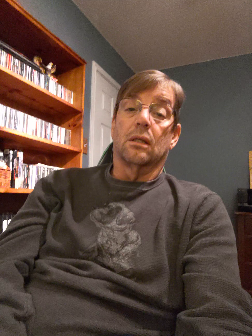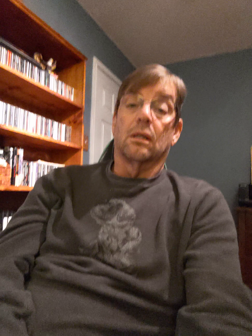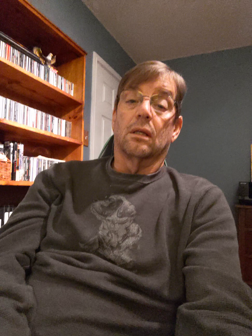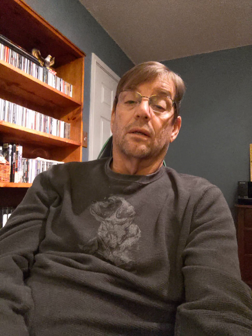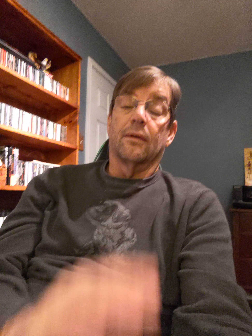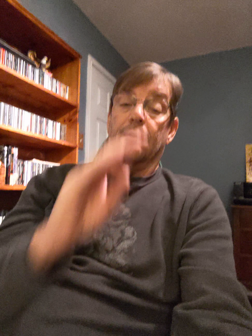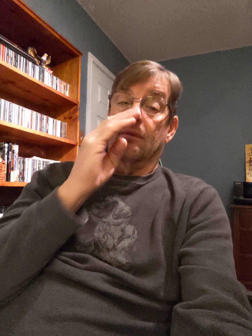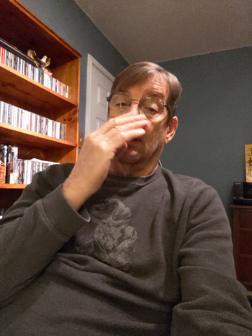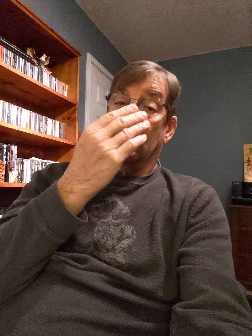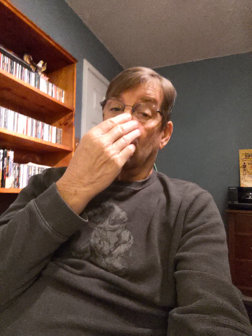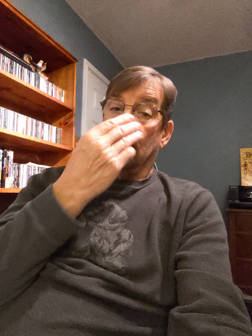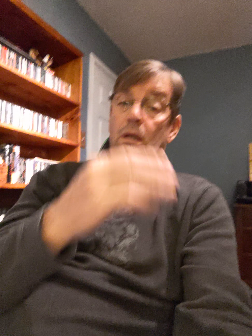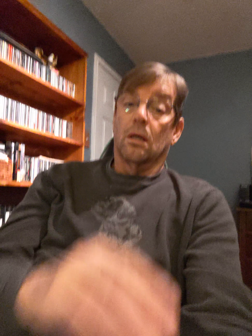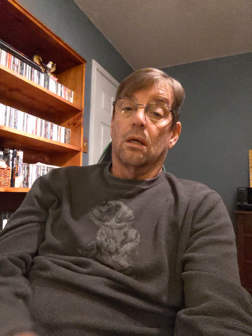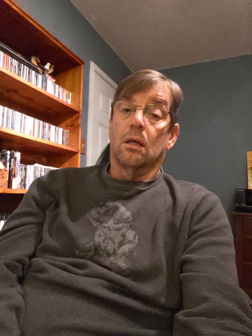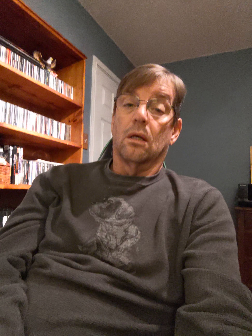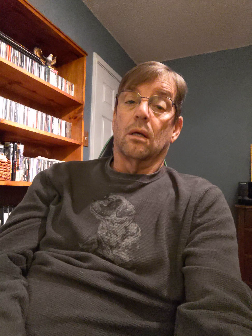flower